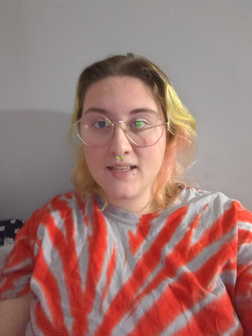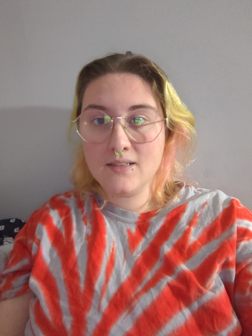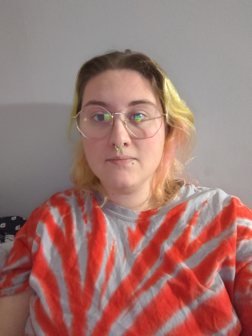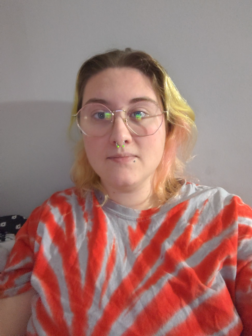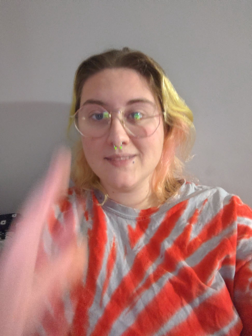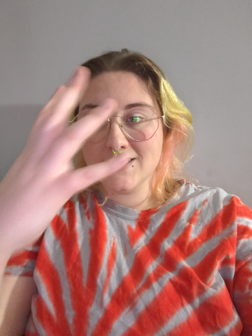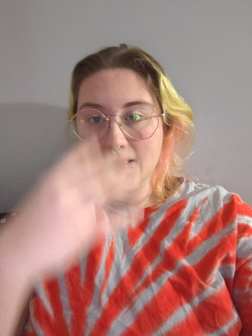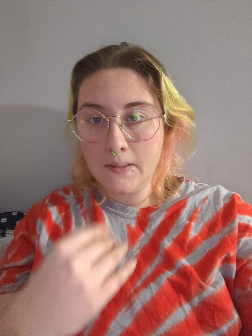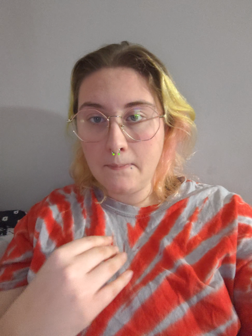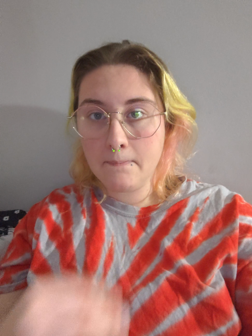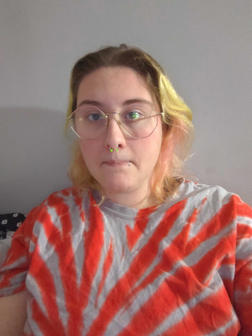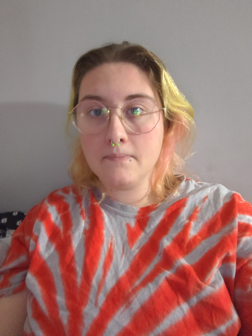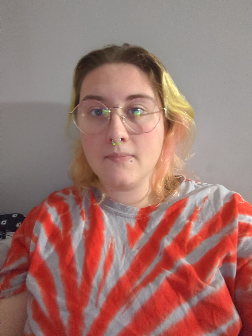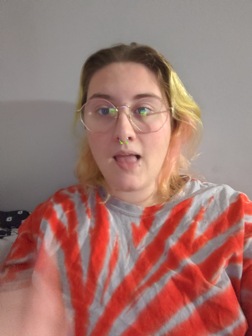sleep